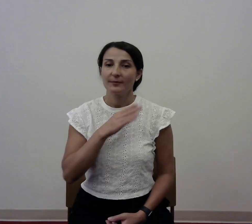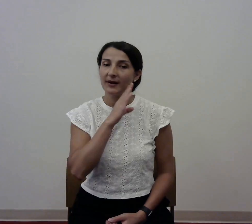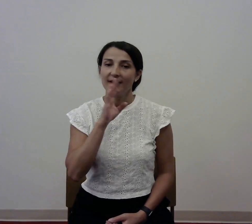ana